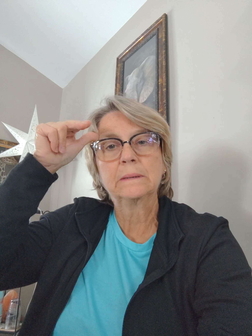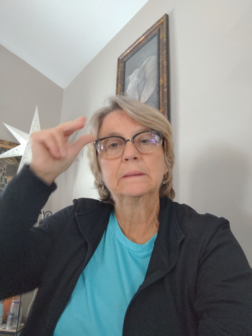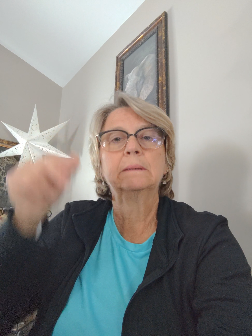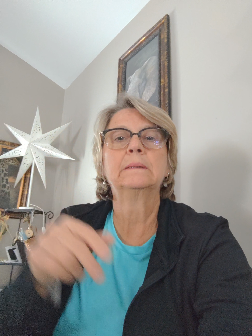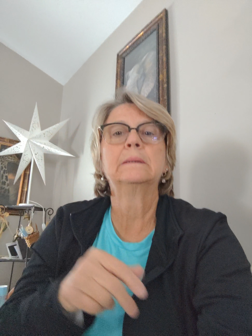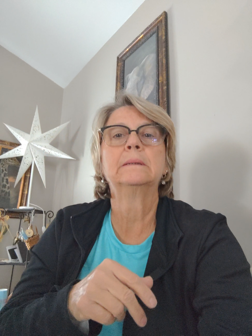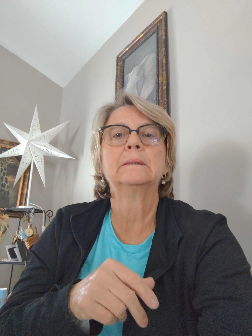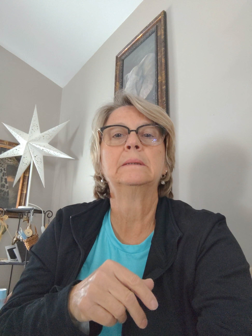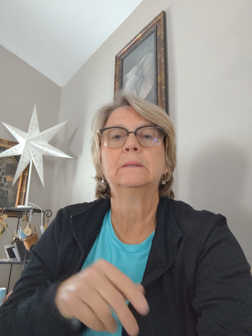horse